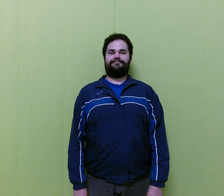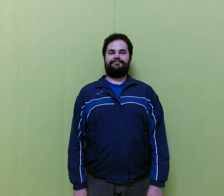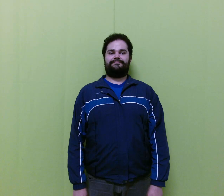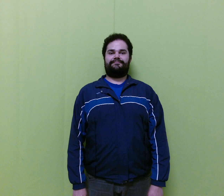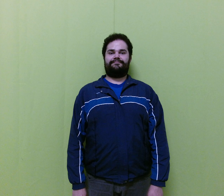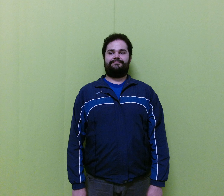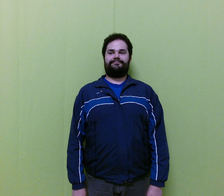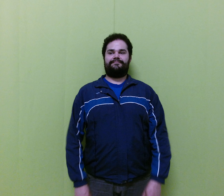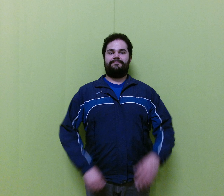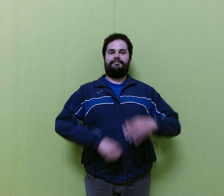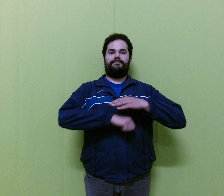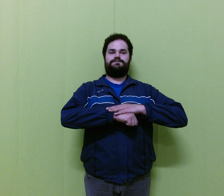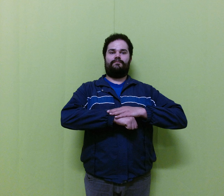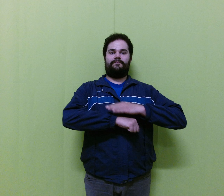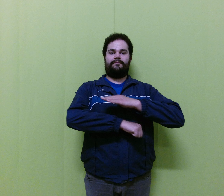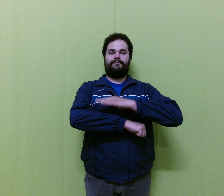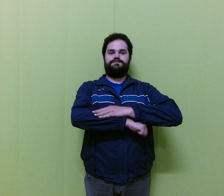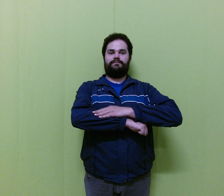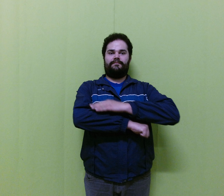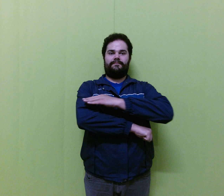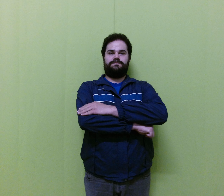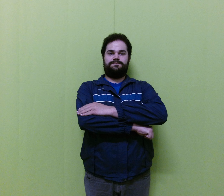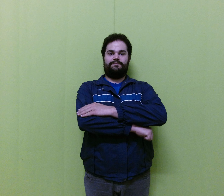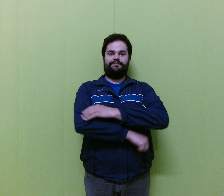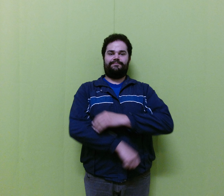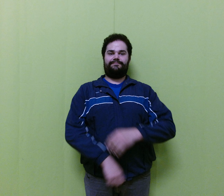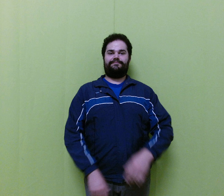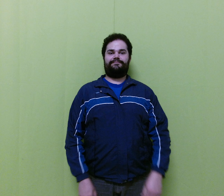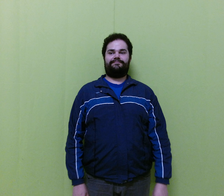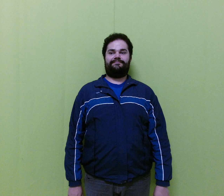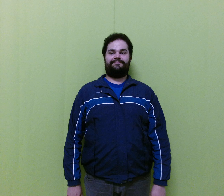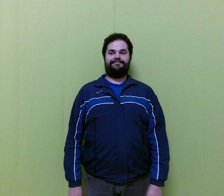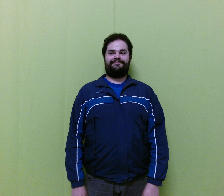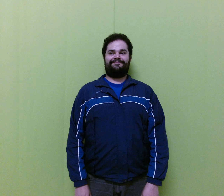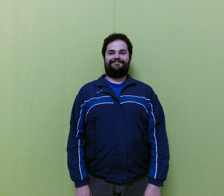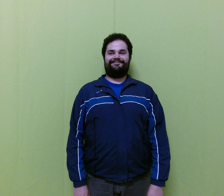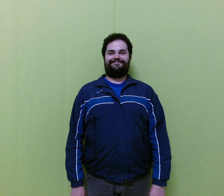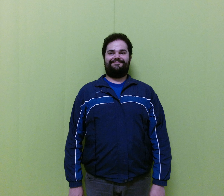sapo